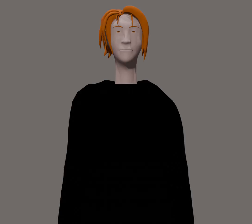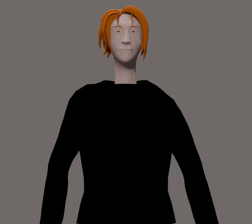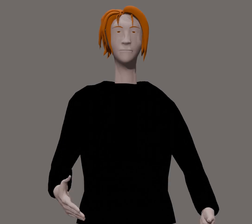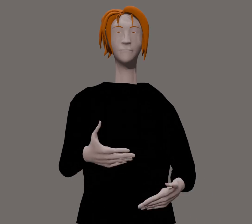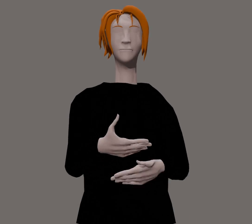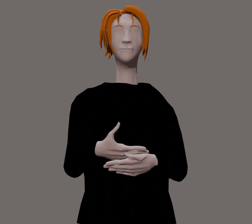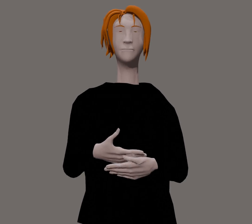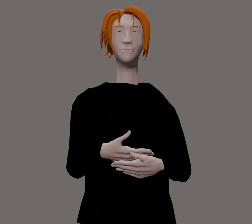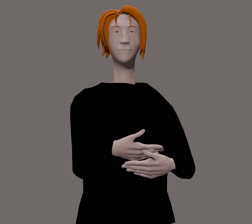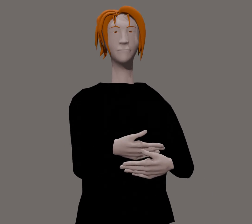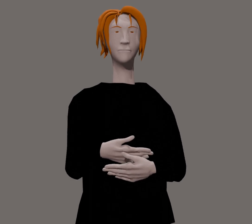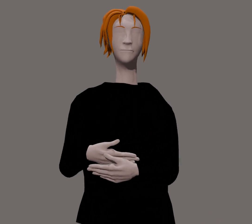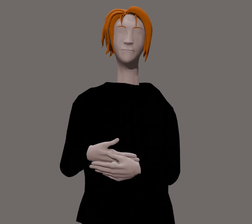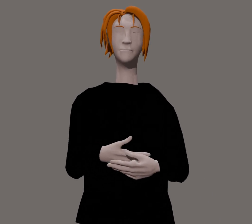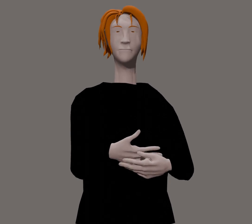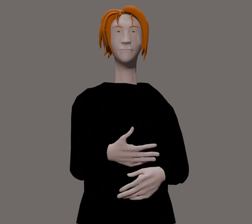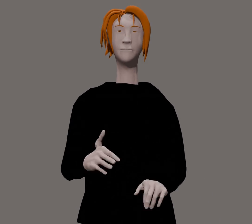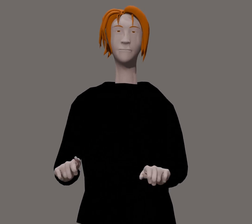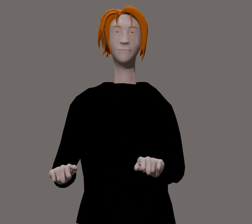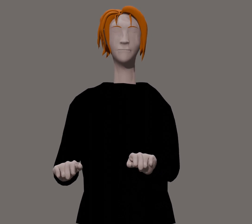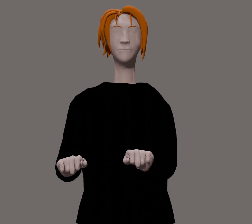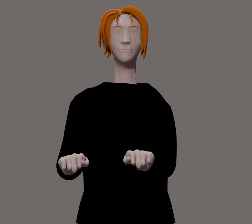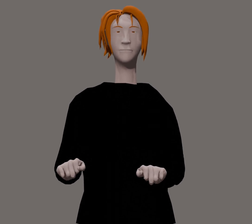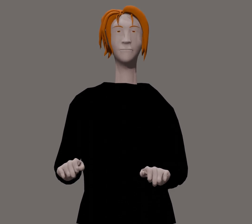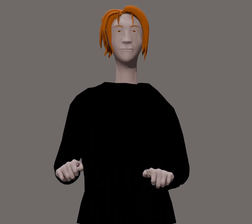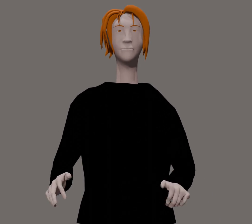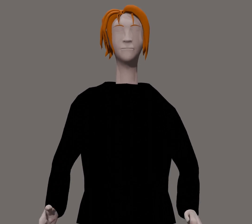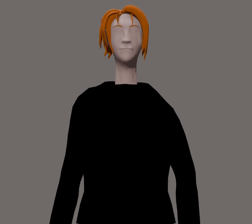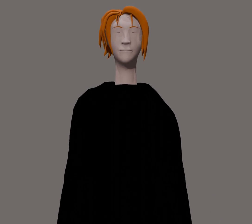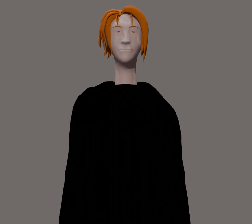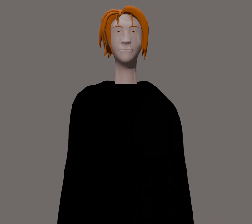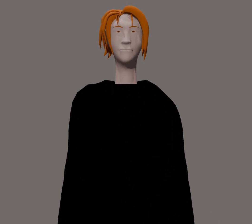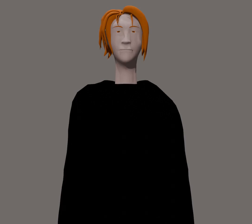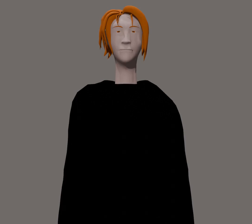Carriage